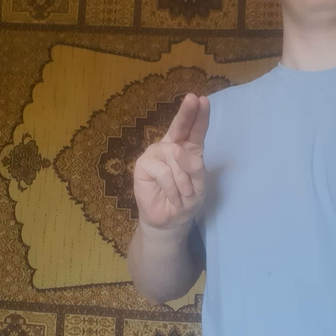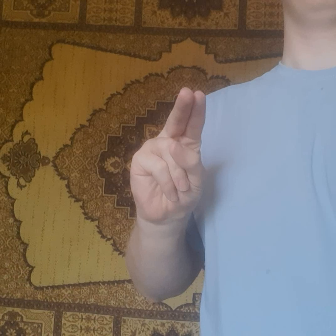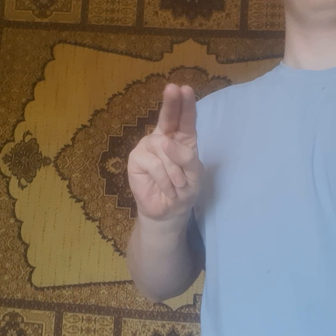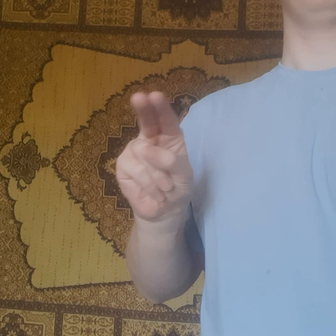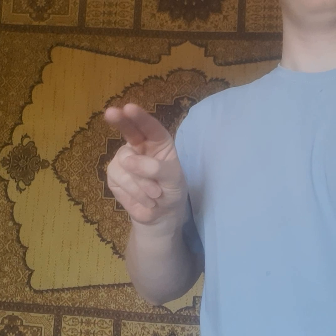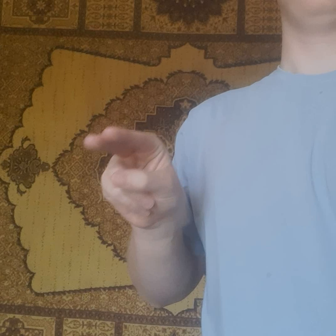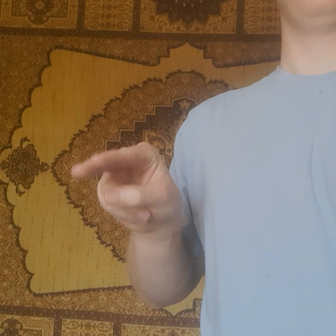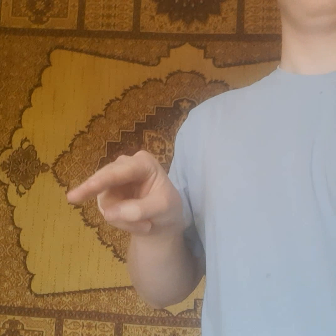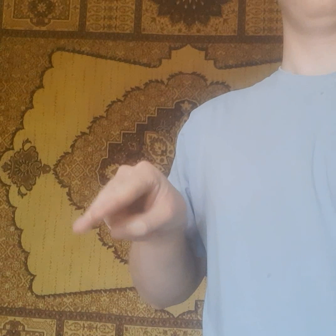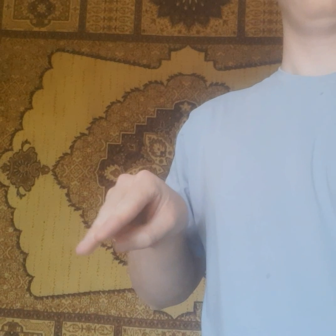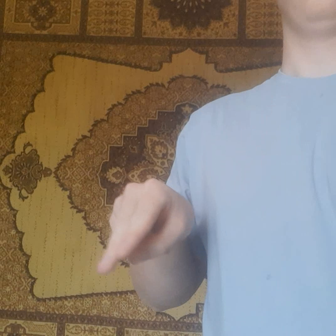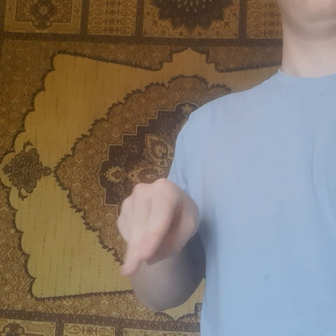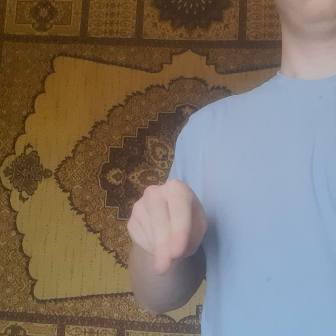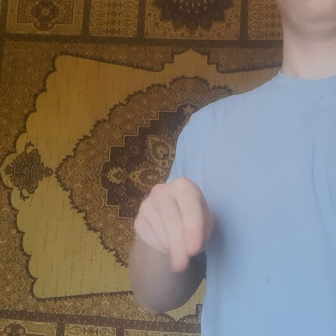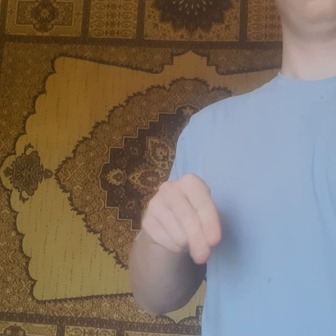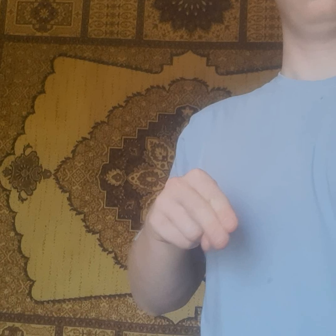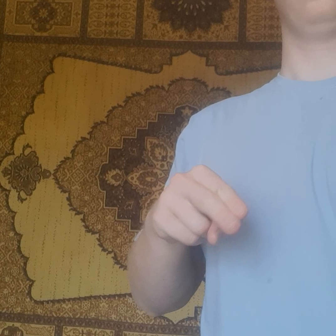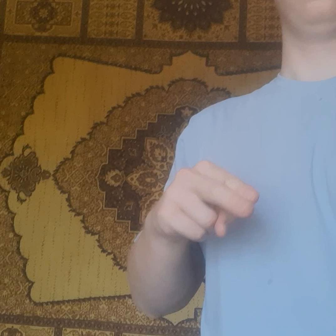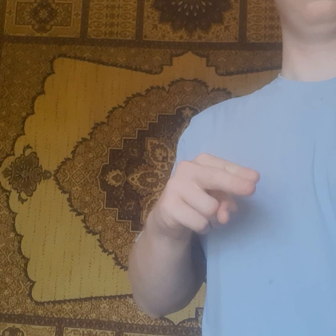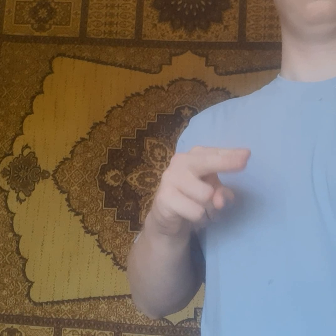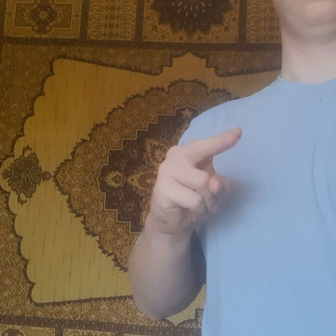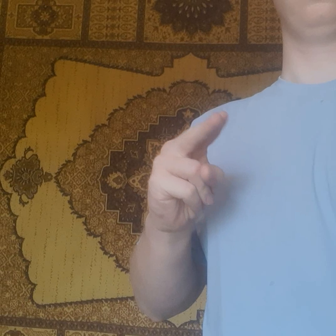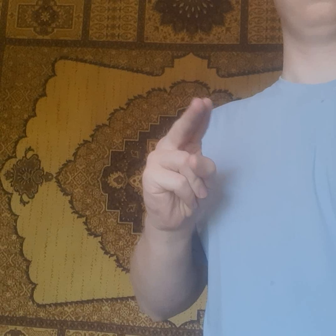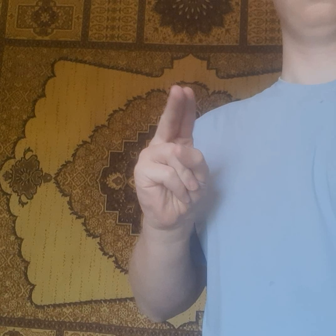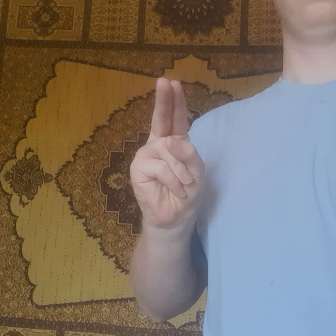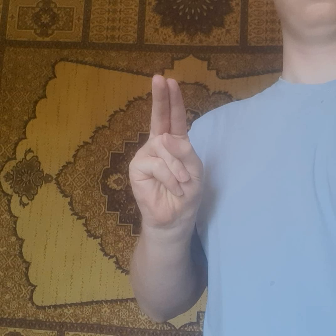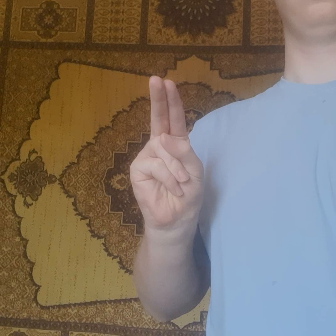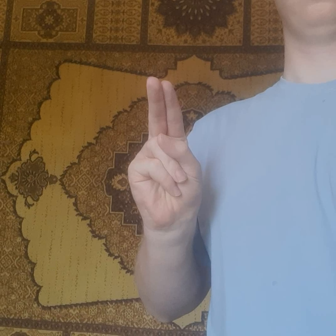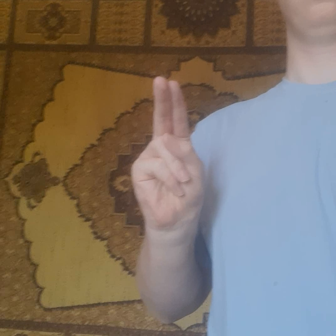Д